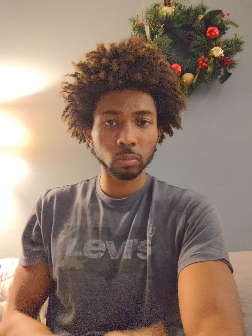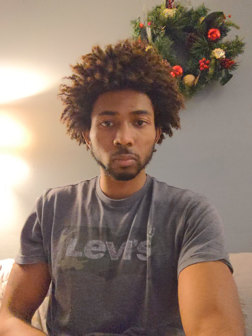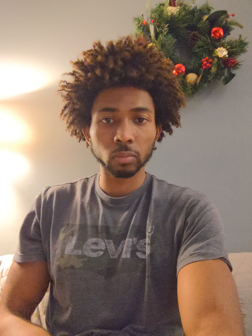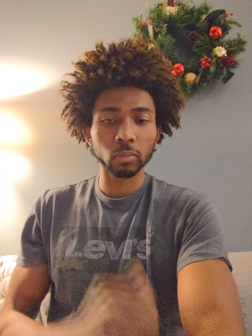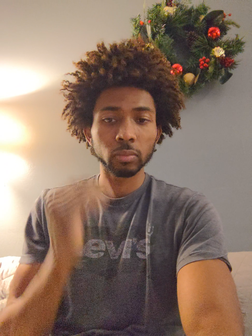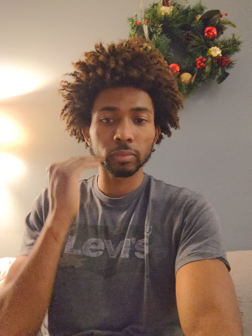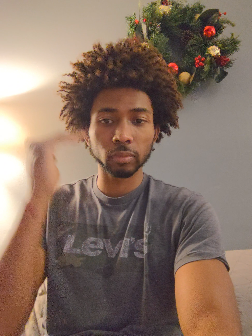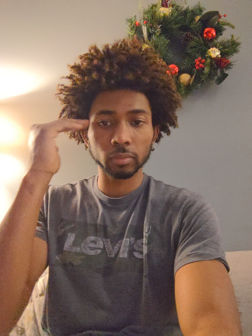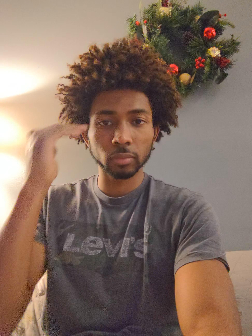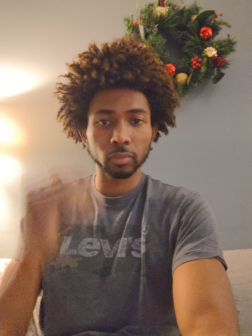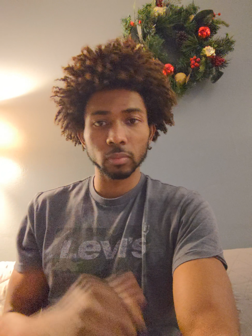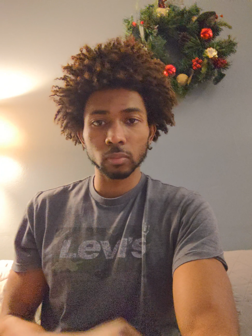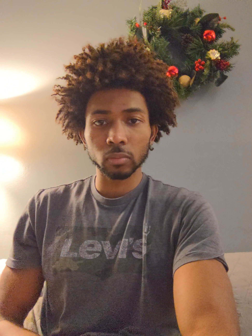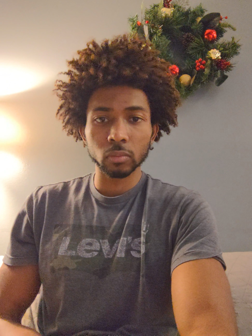head